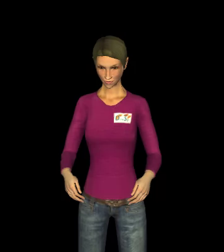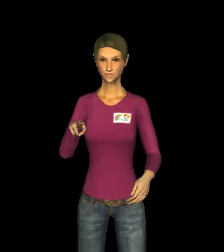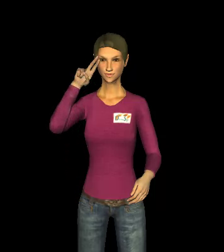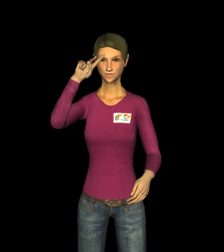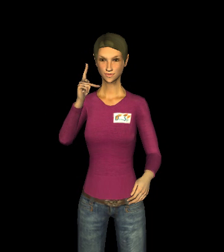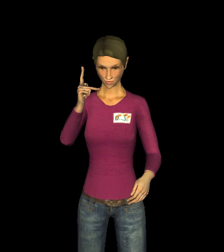عادة